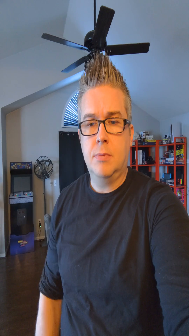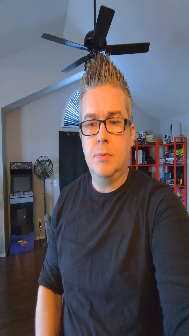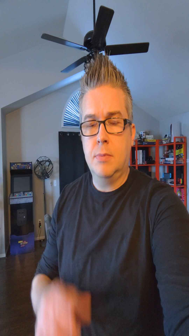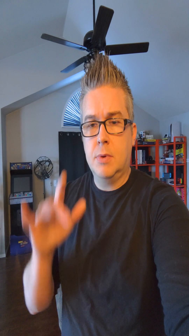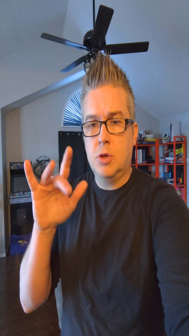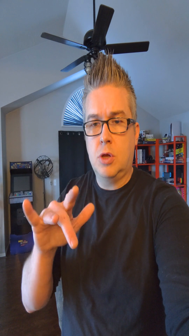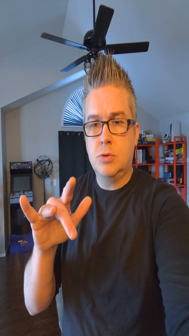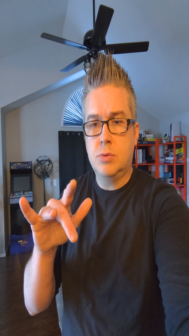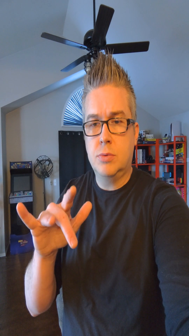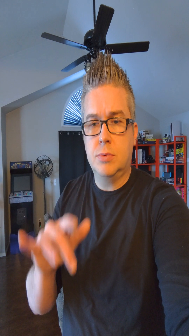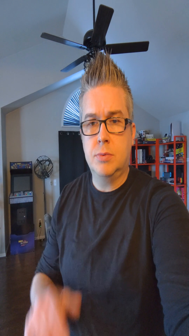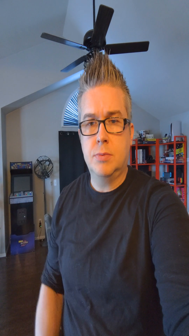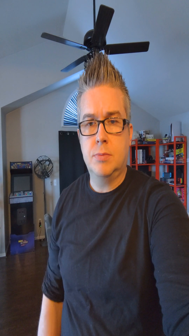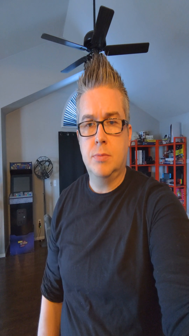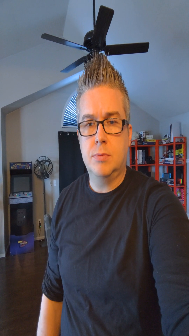touch